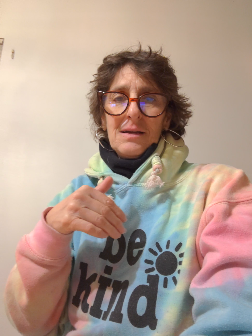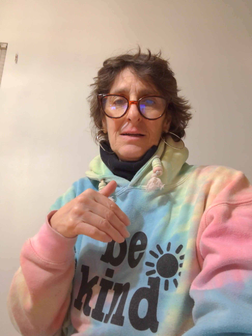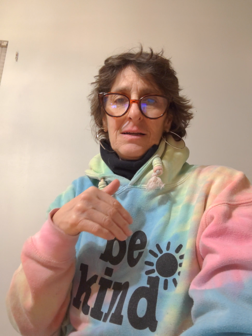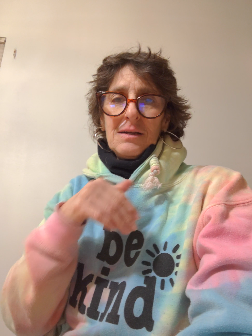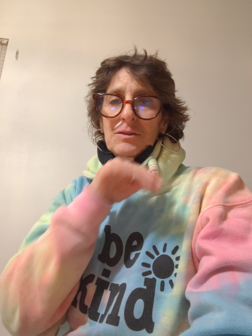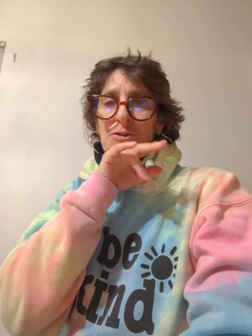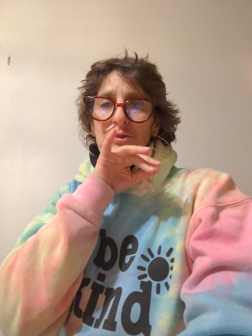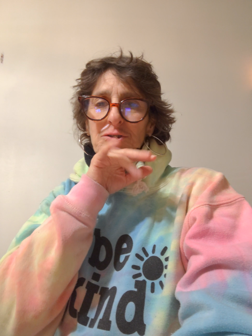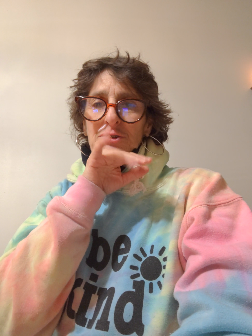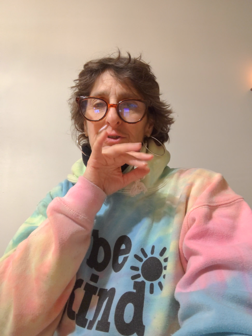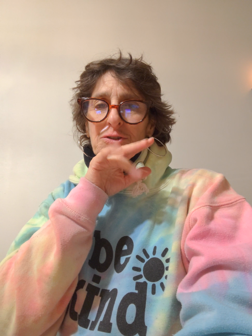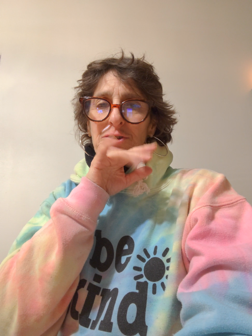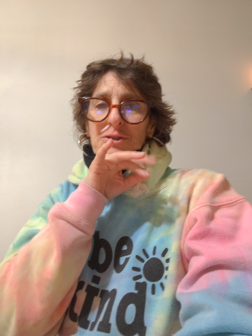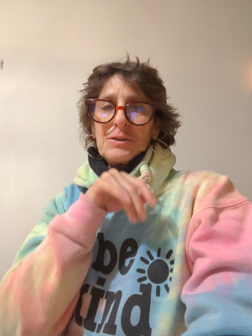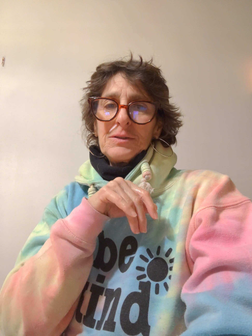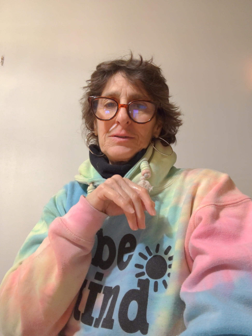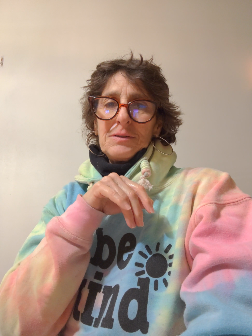dirty